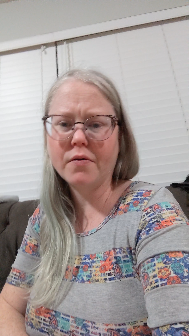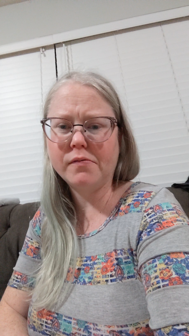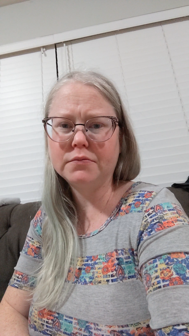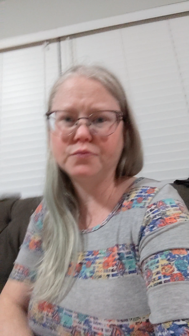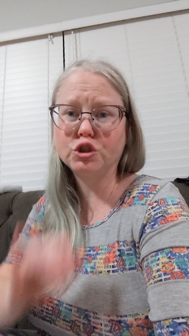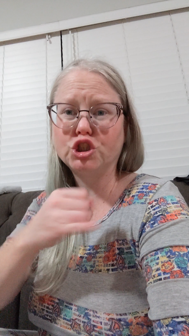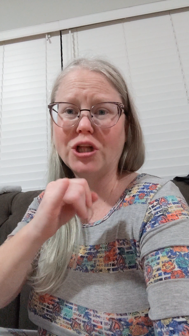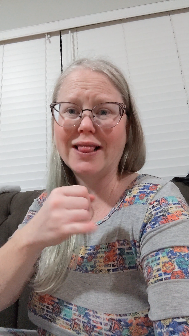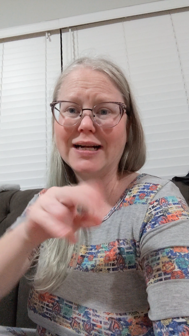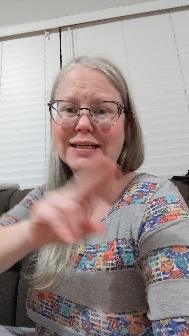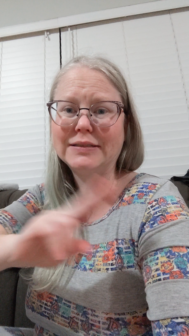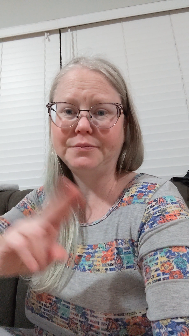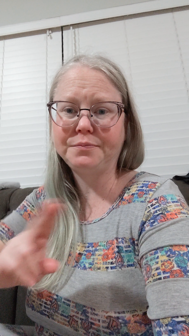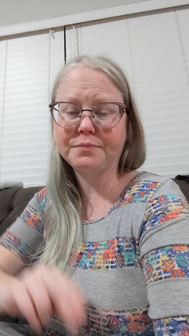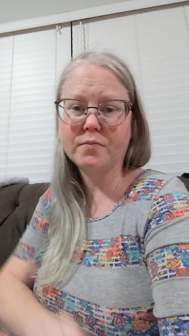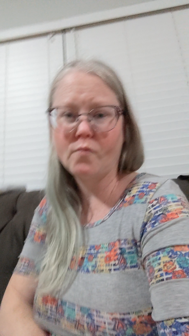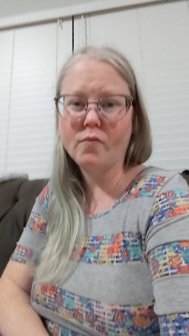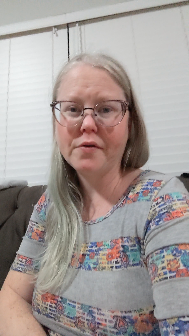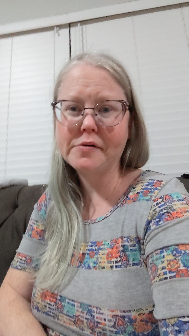jelly